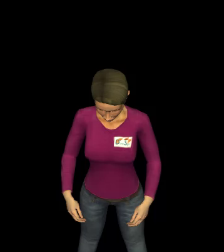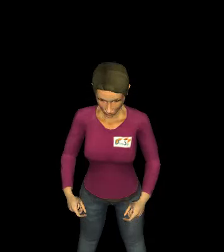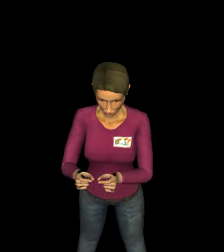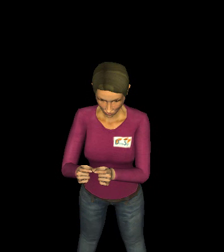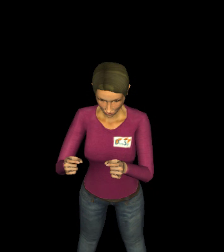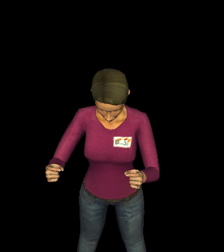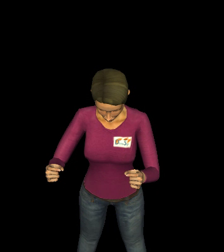شركة